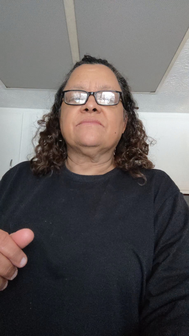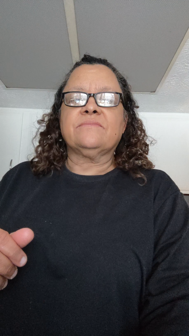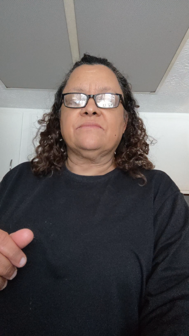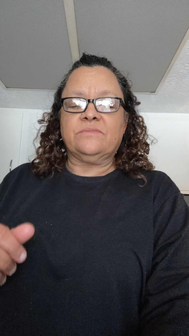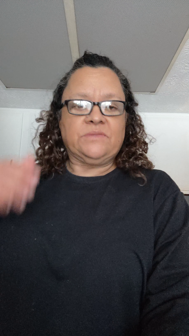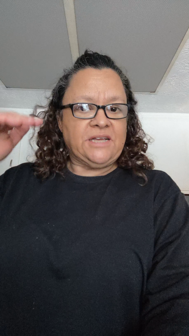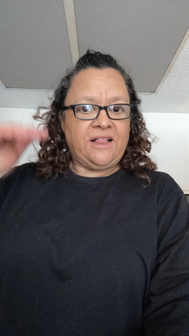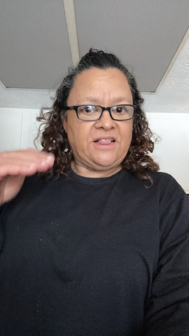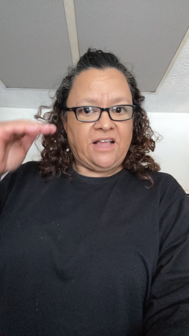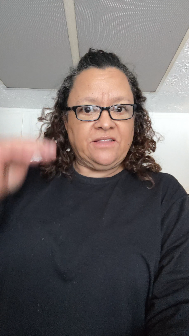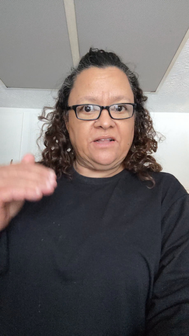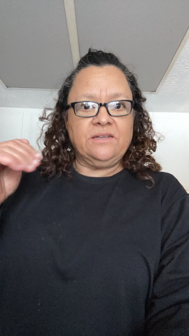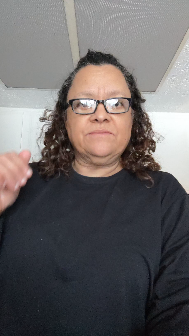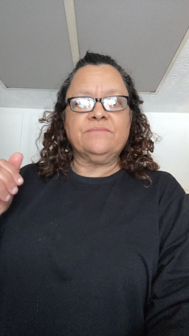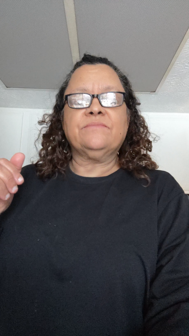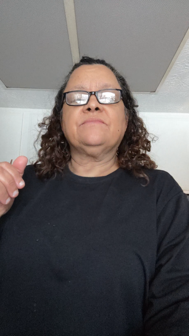little